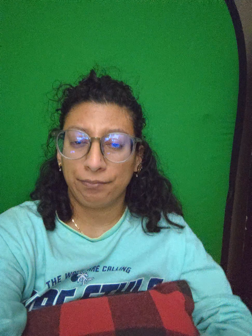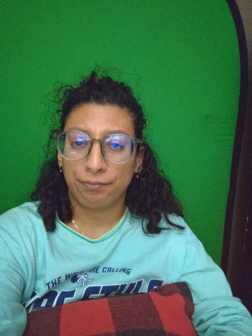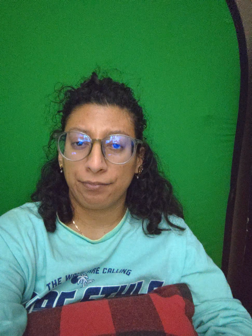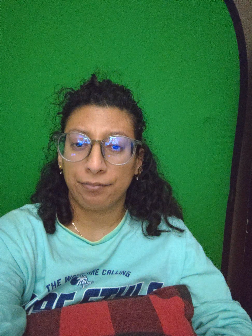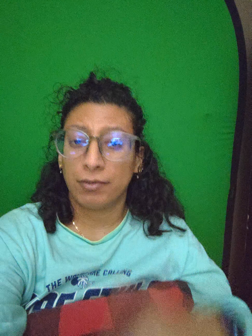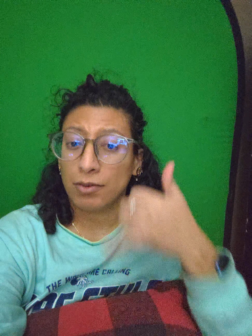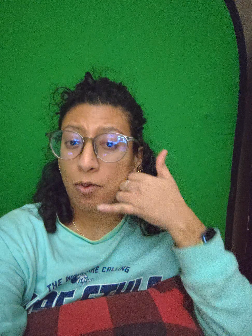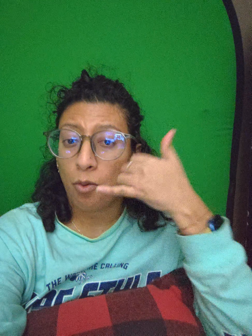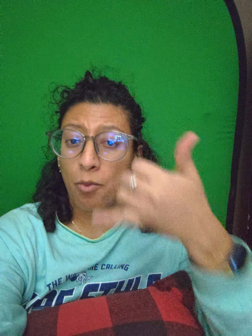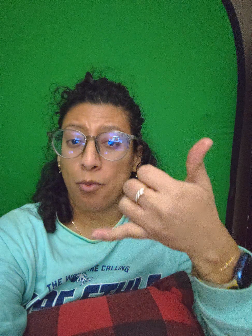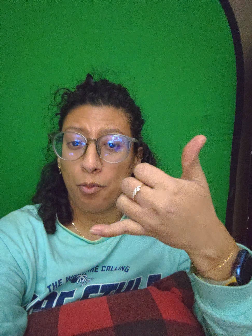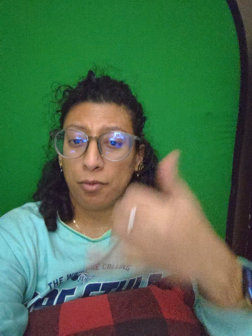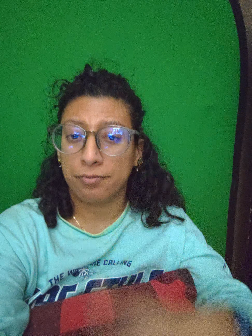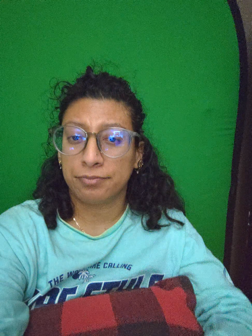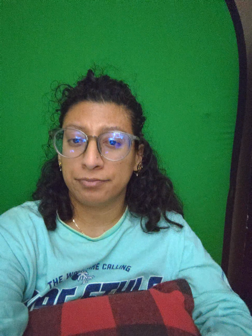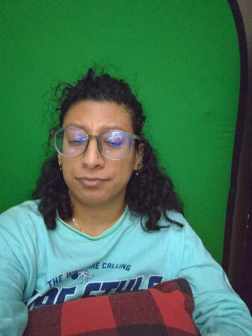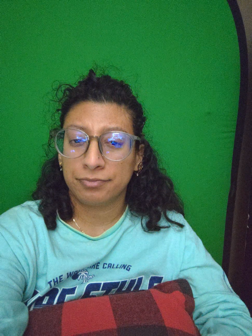call on the phone